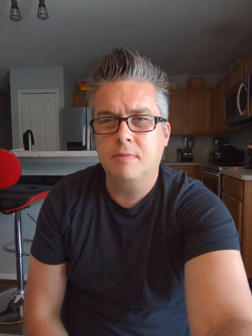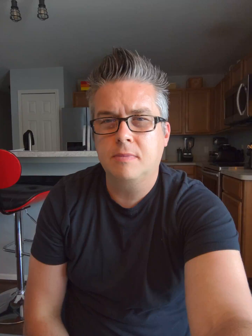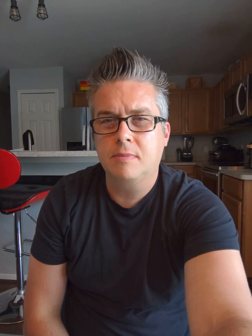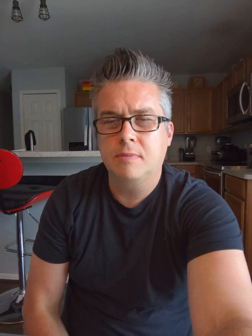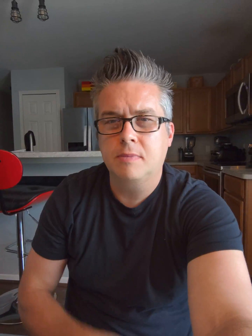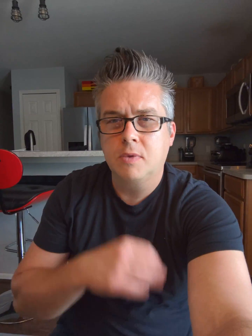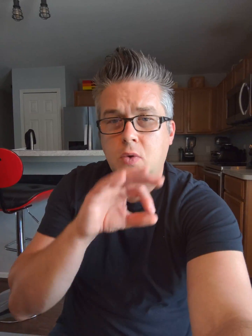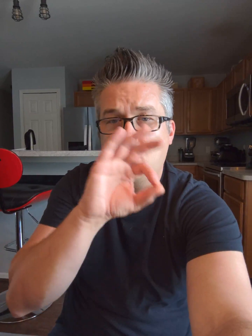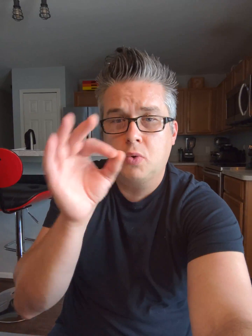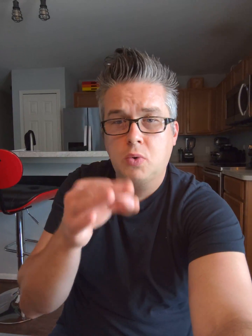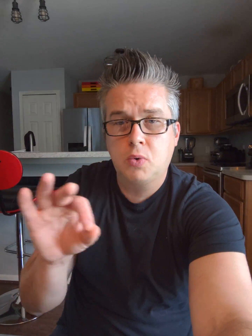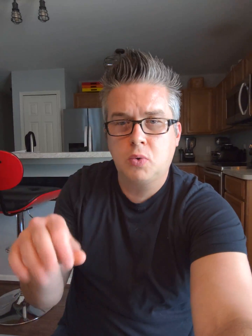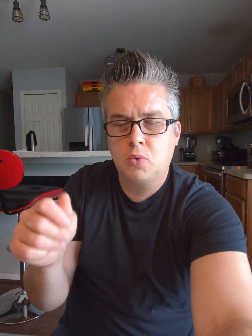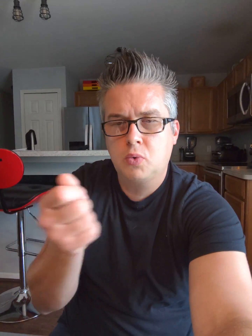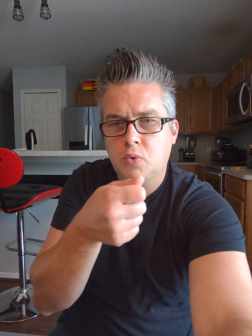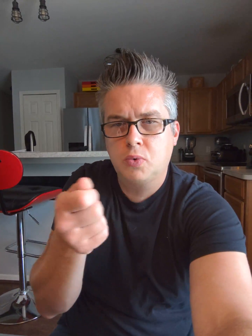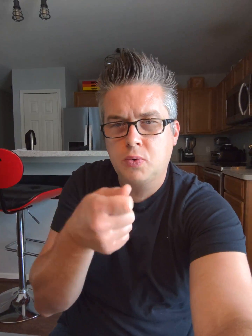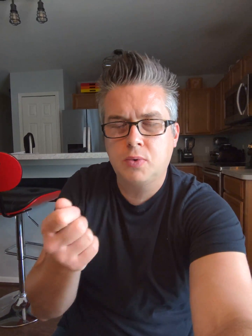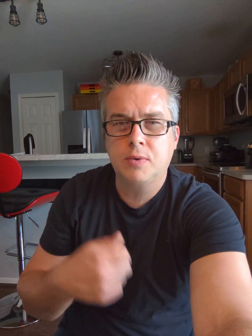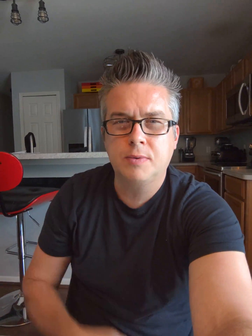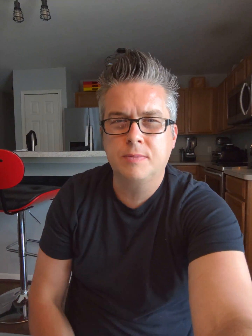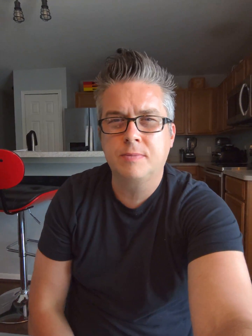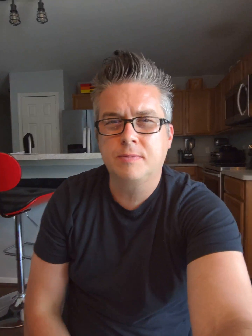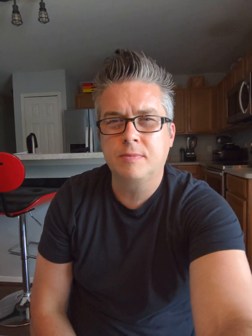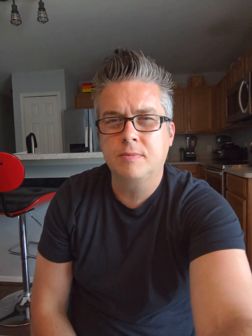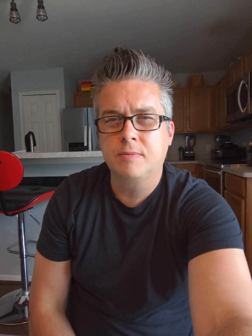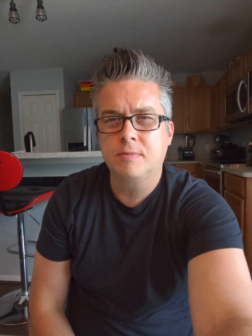hose